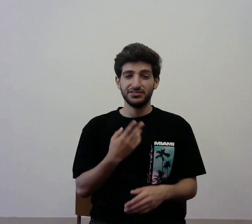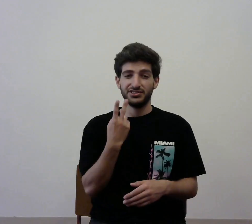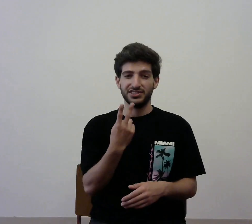2